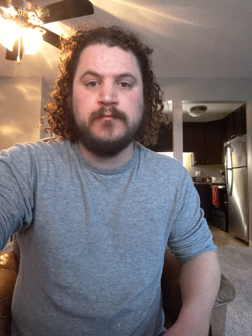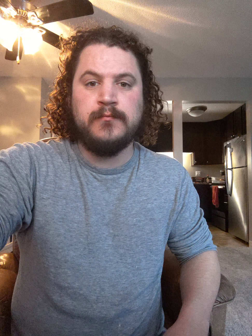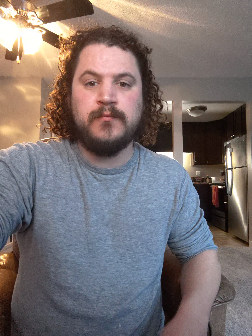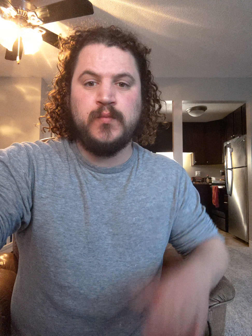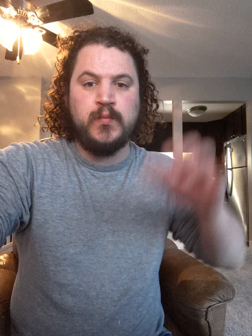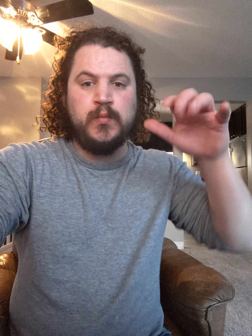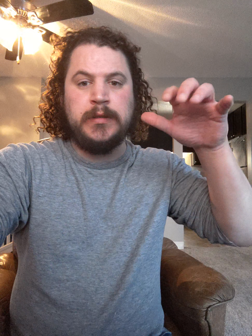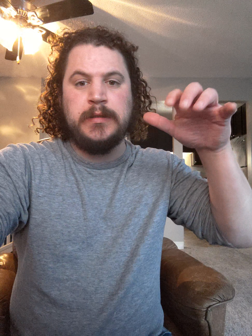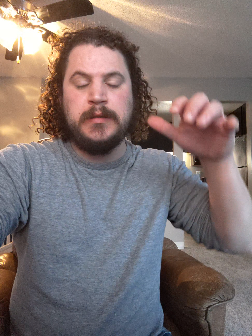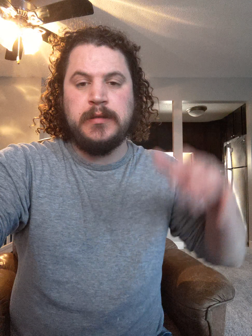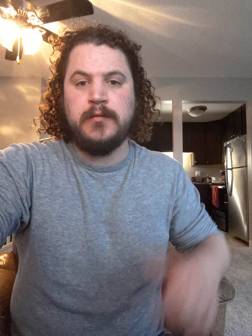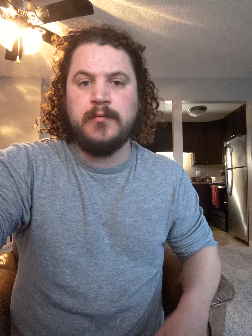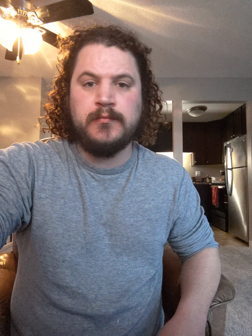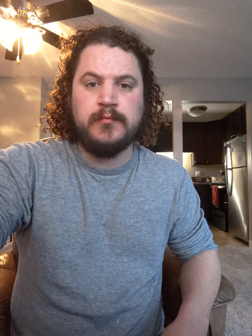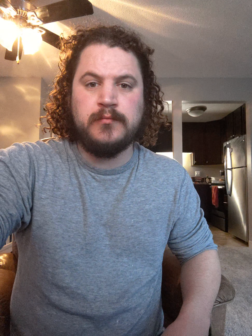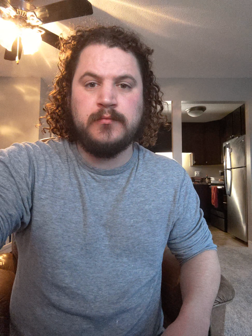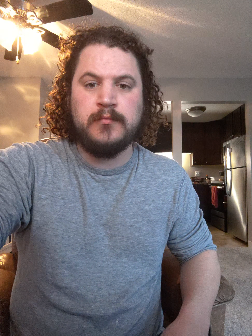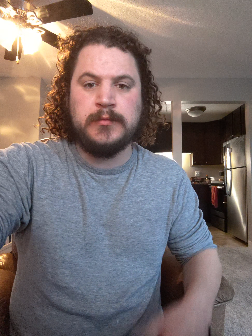rain